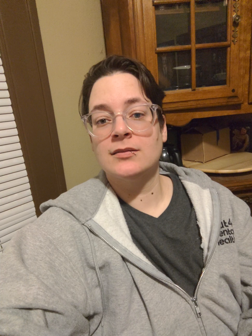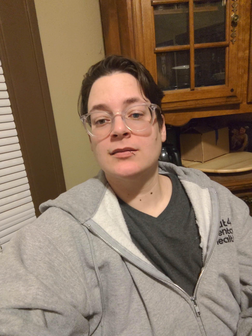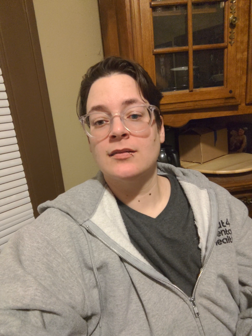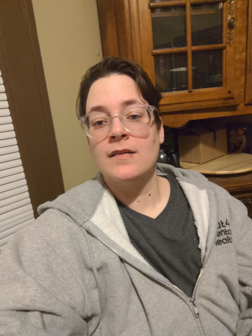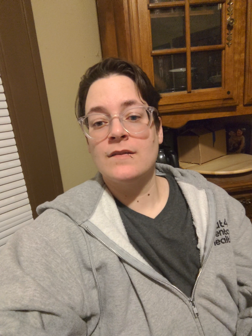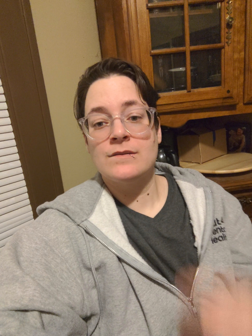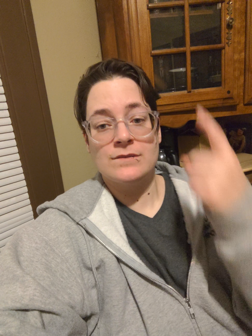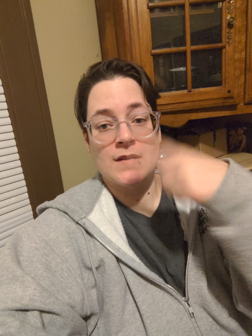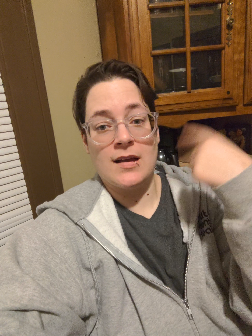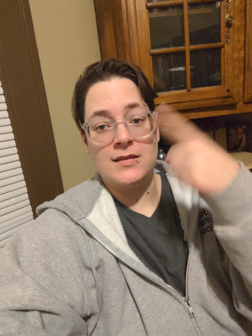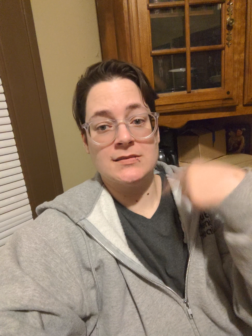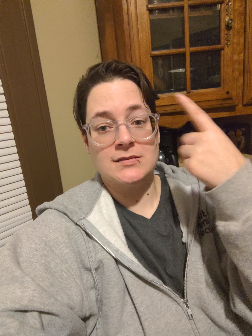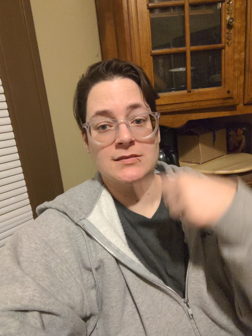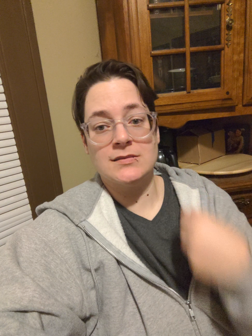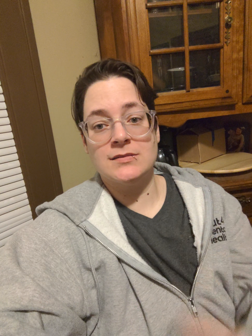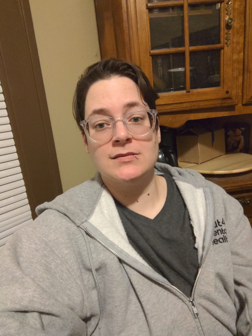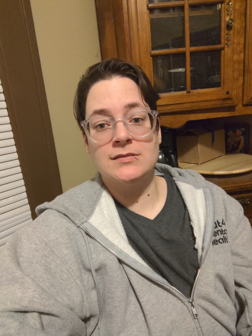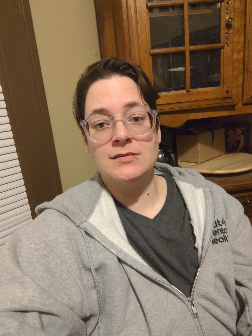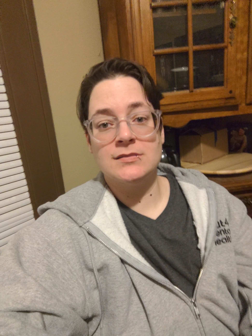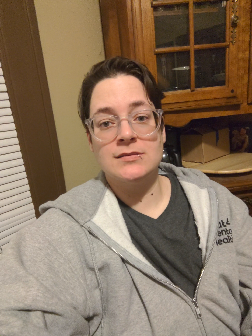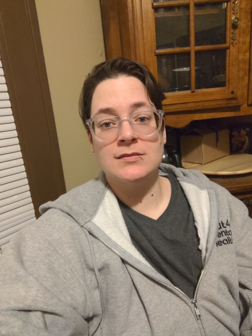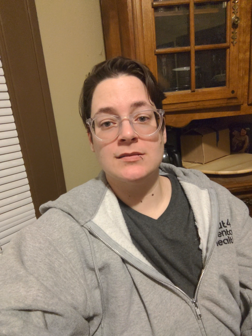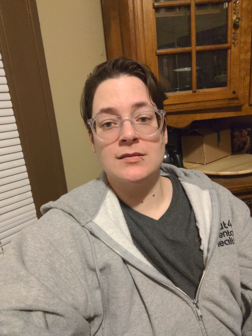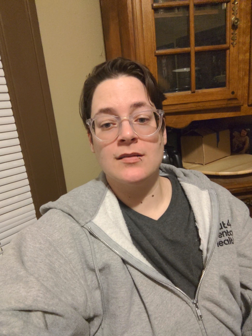face